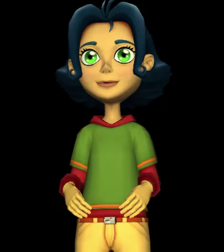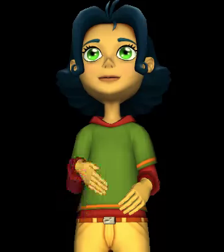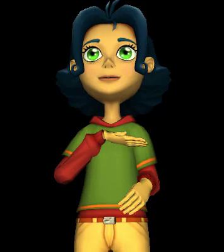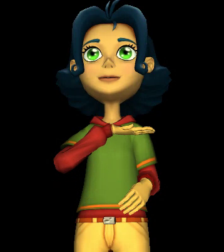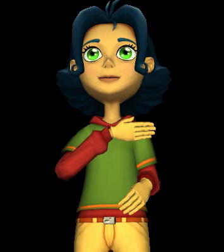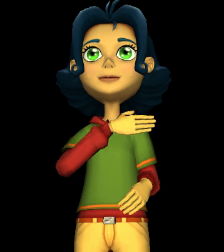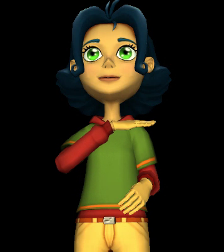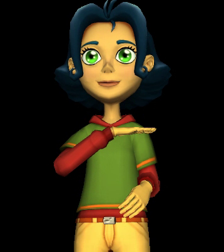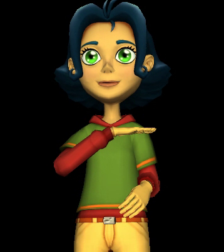مسؤول